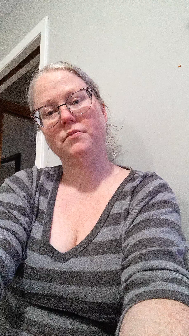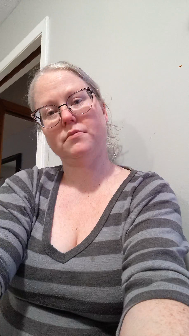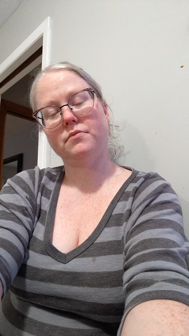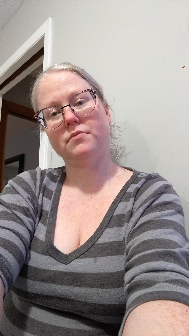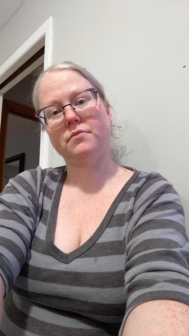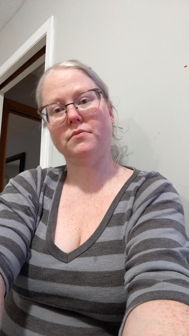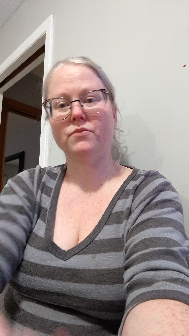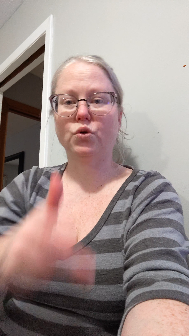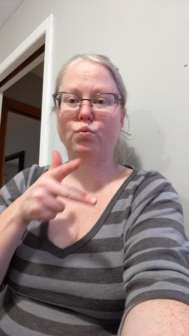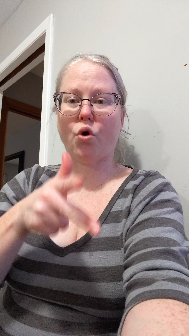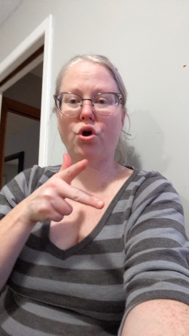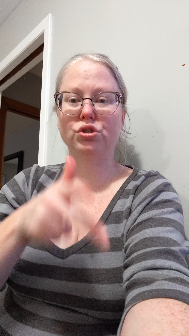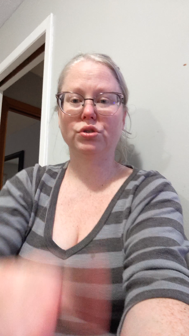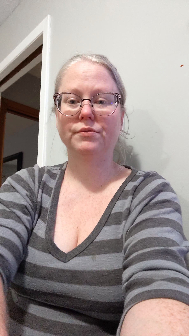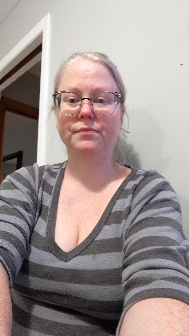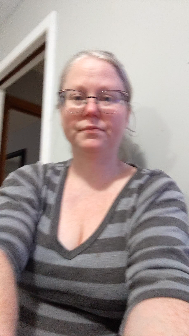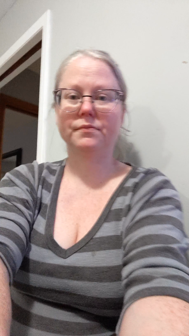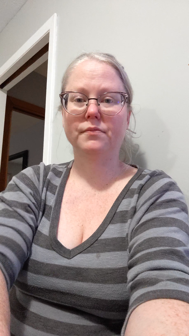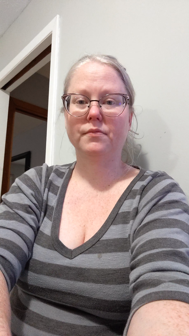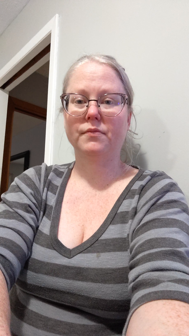garage